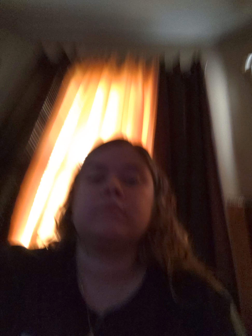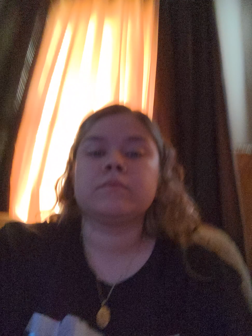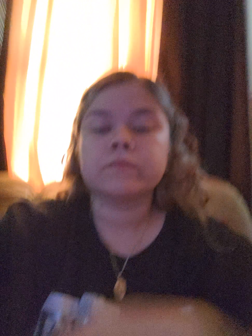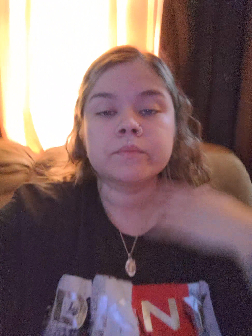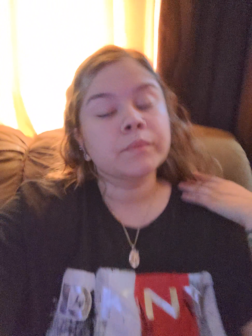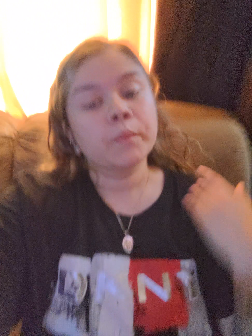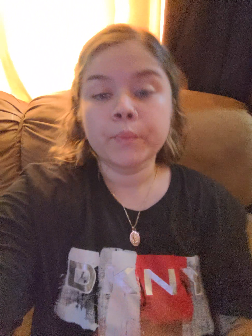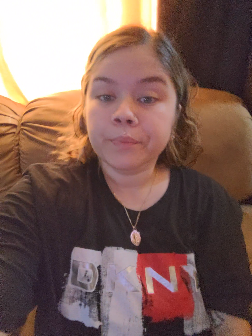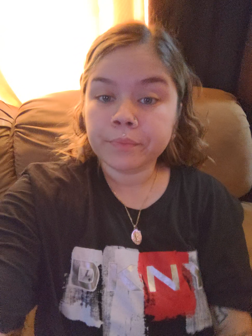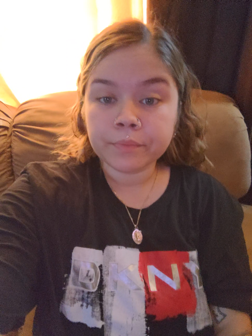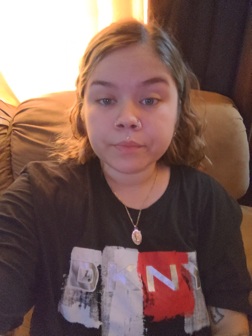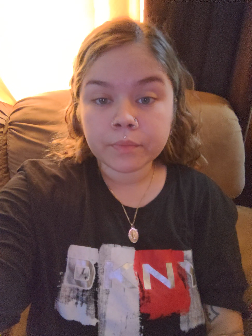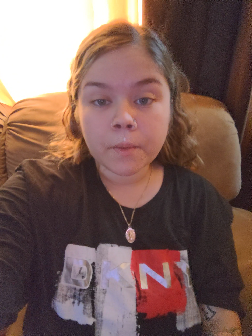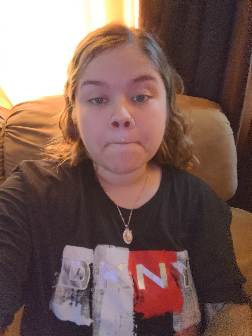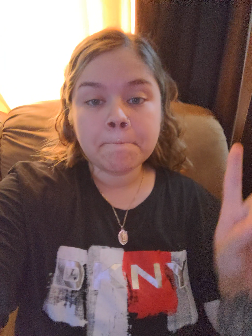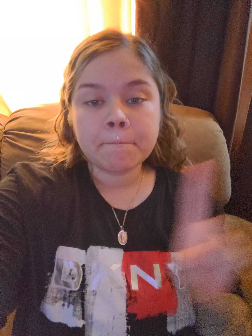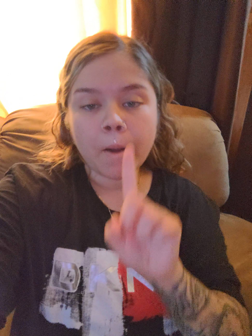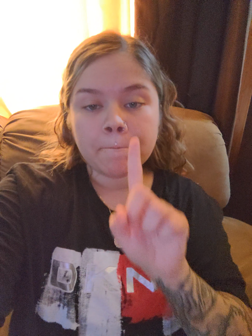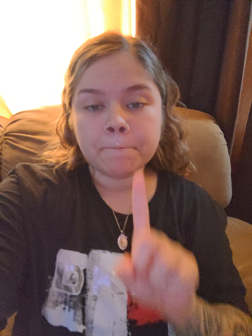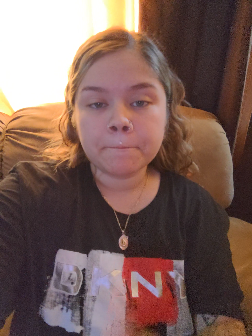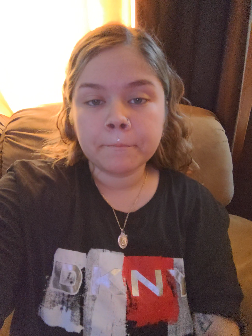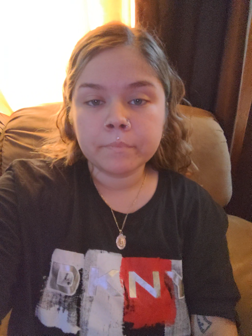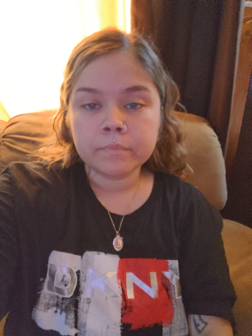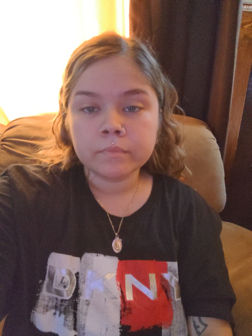bump